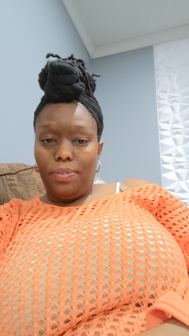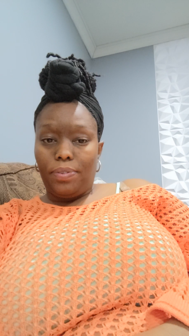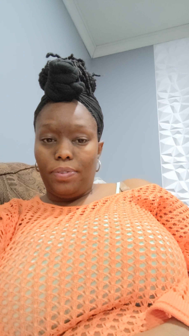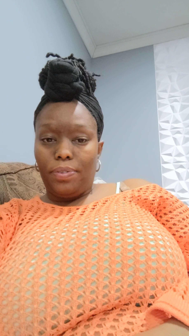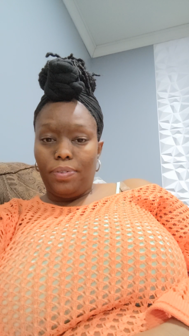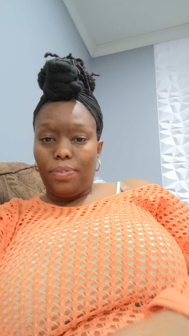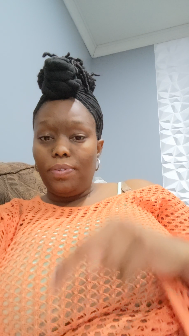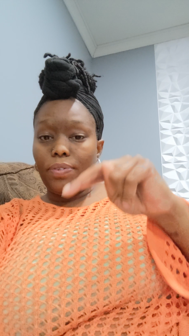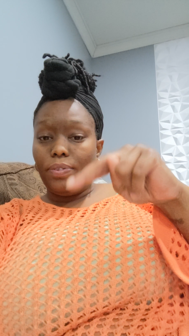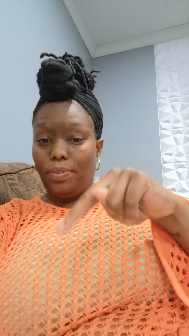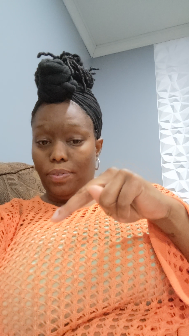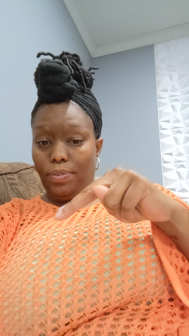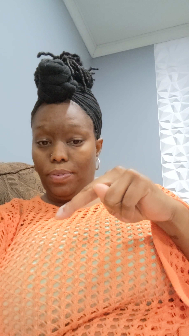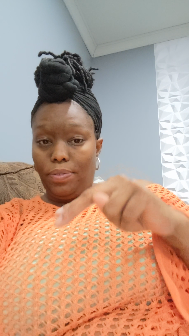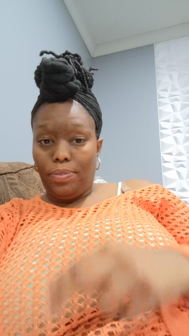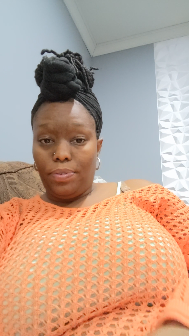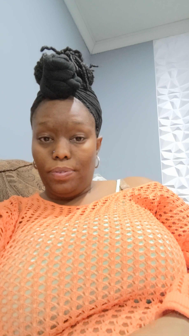nurse